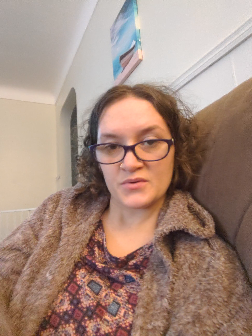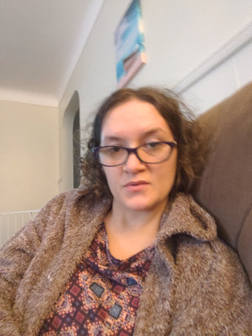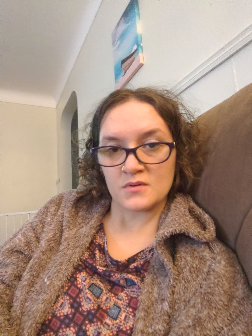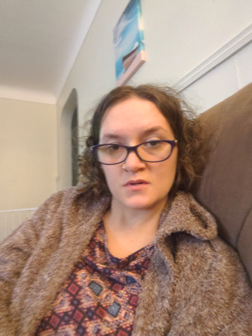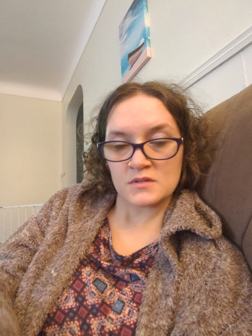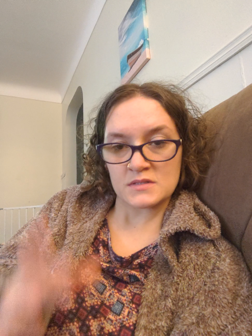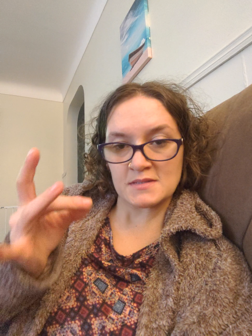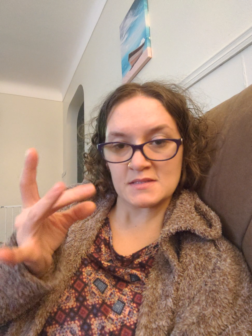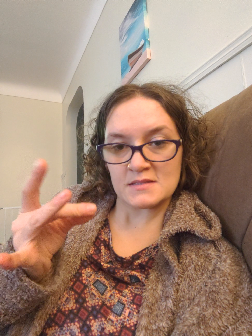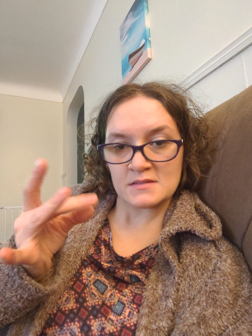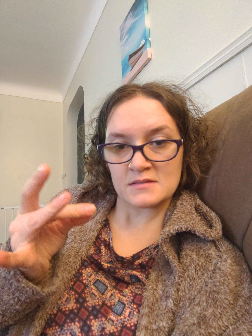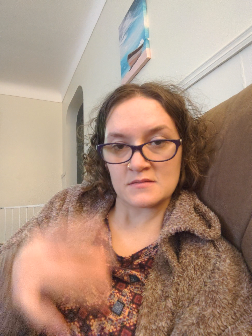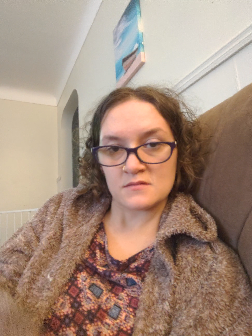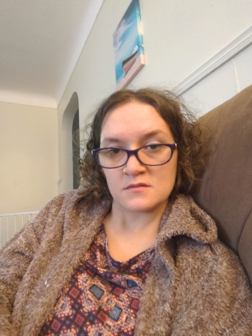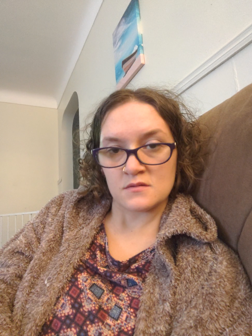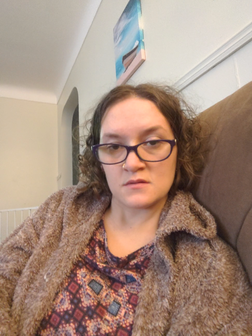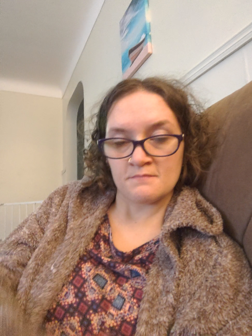sticky